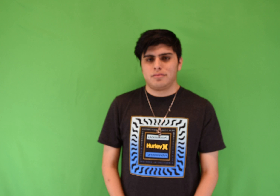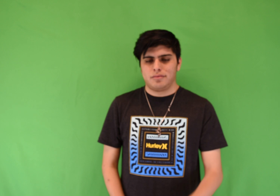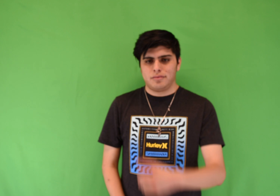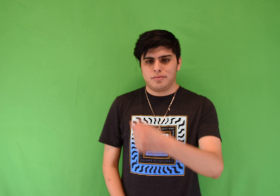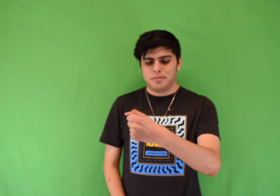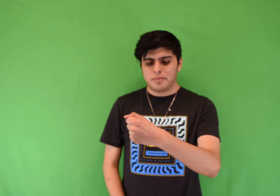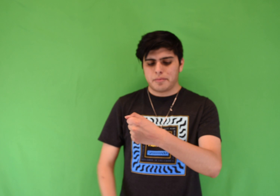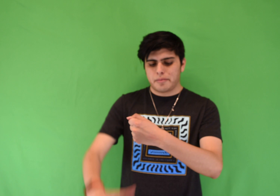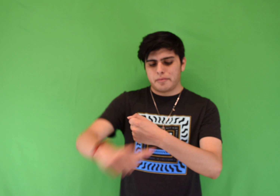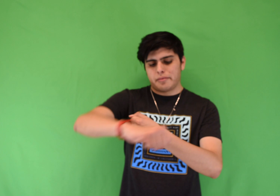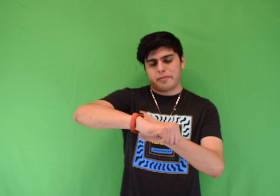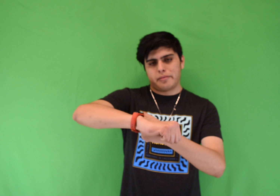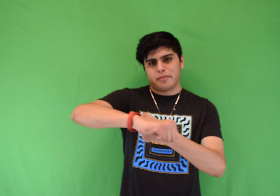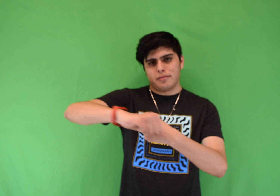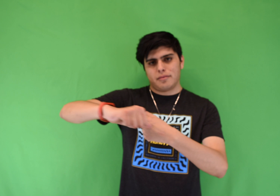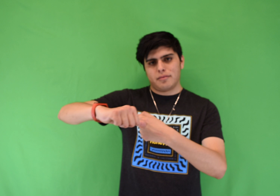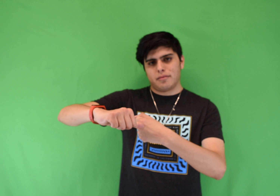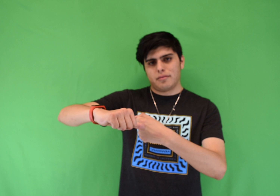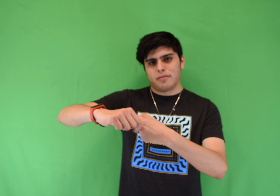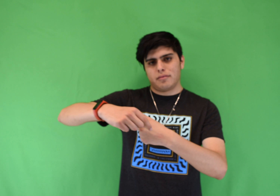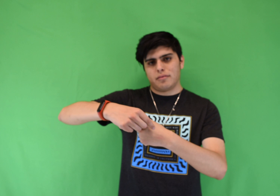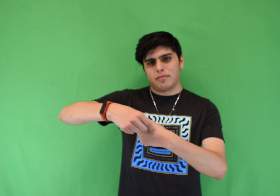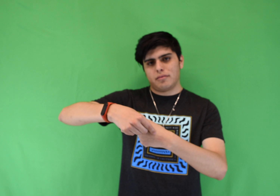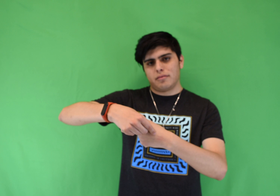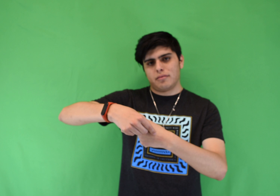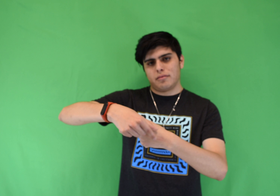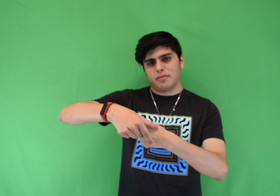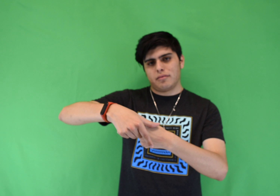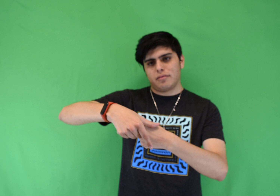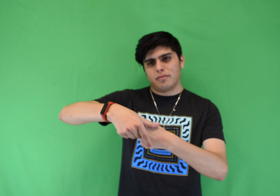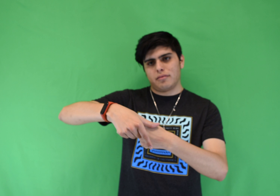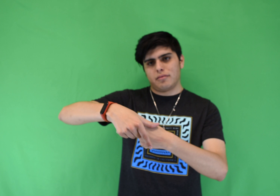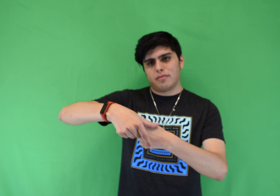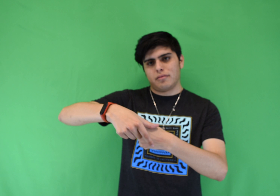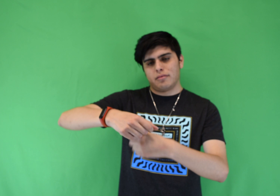cortar abrir